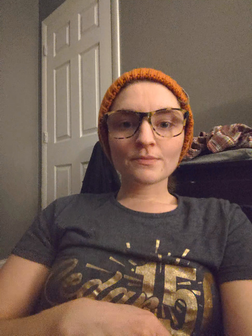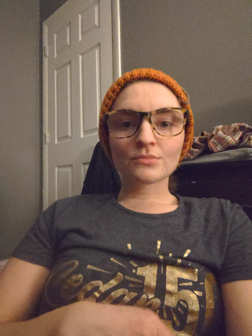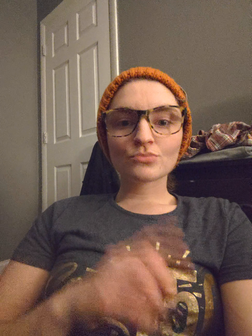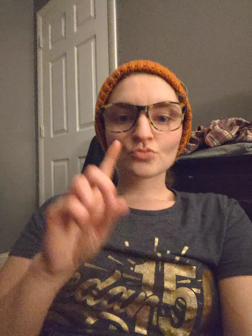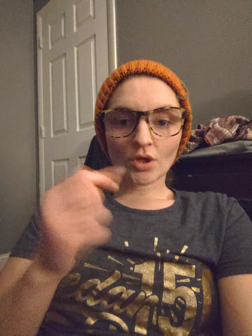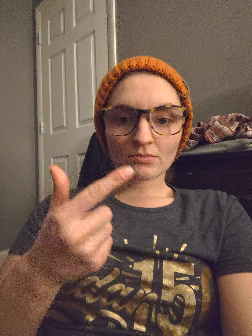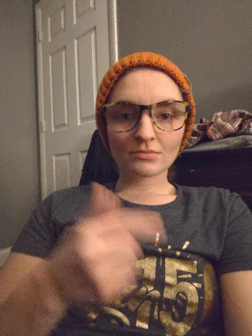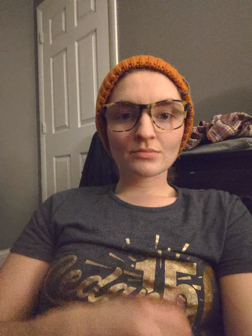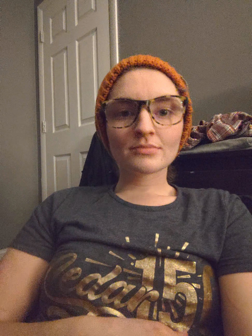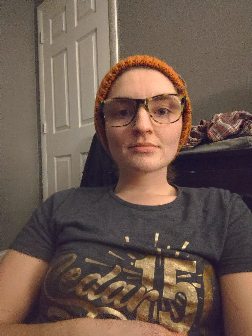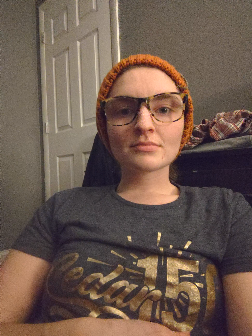dog